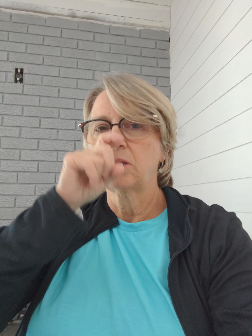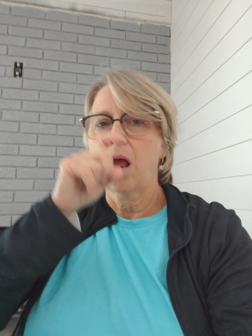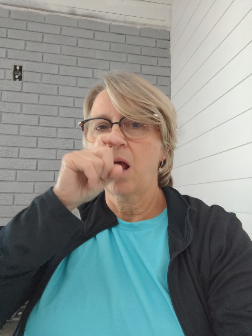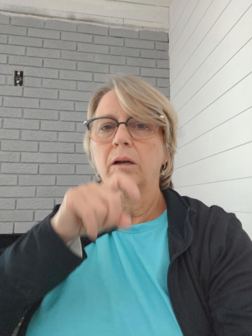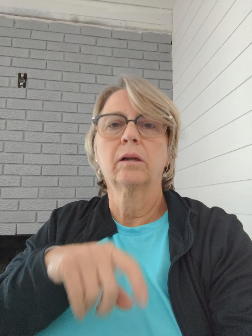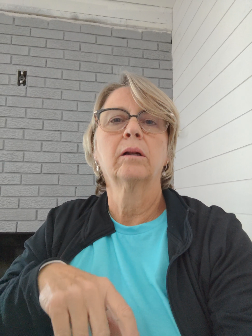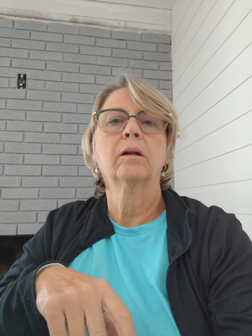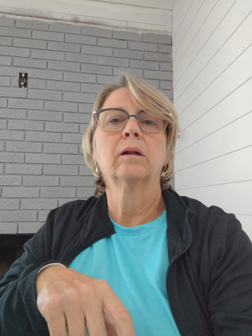doll